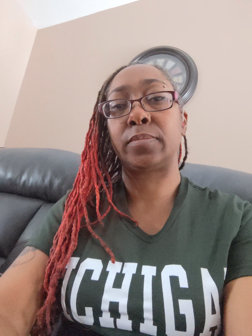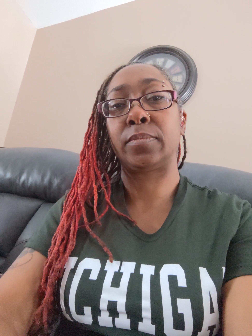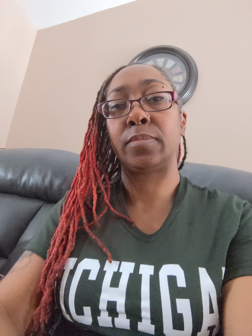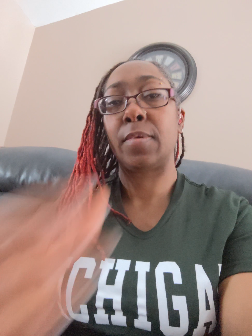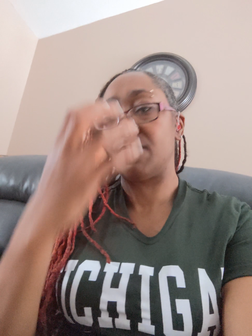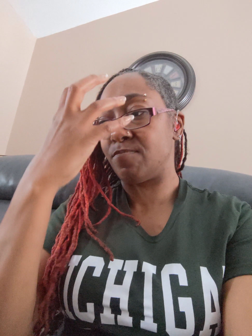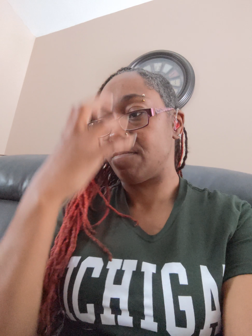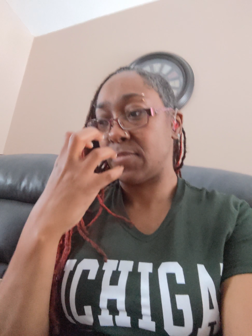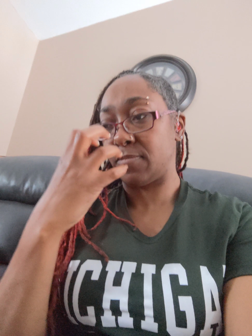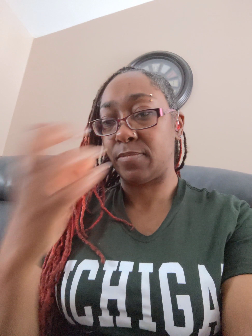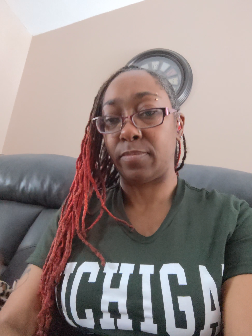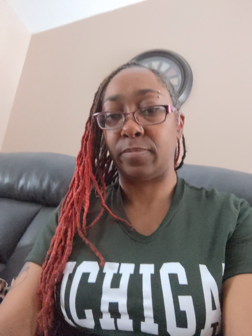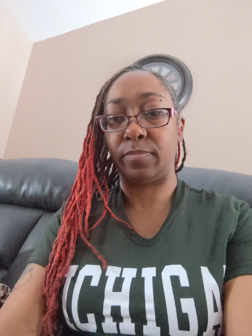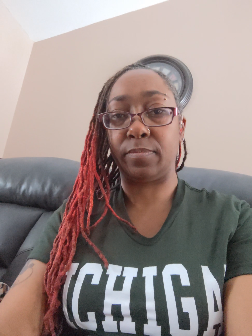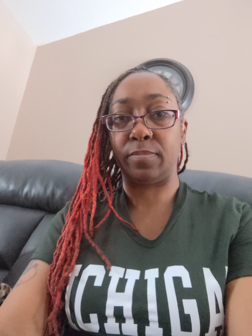mad